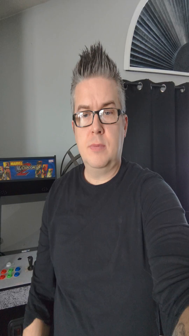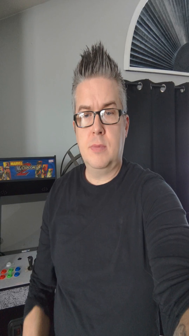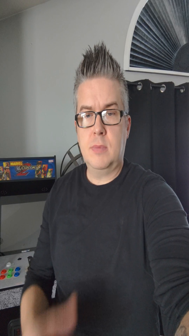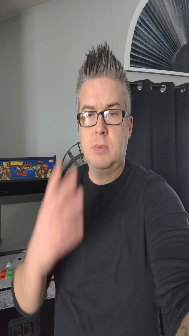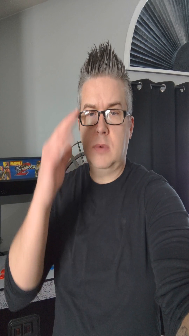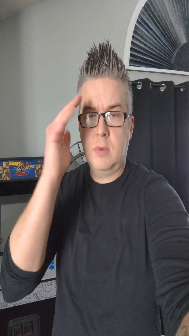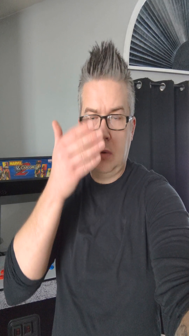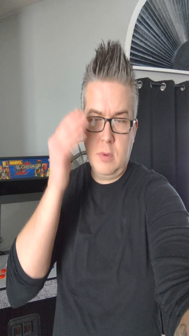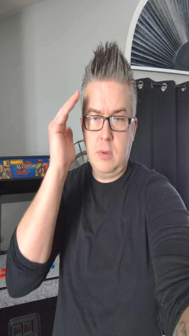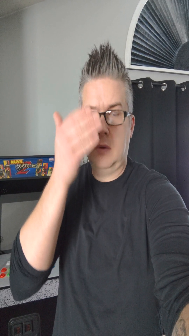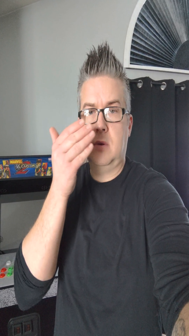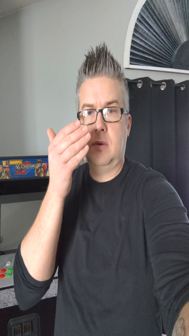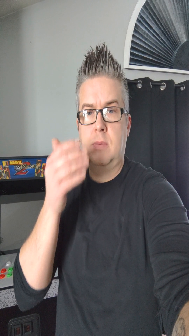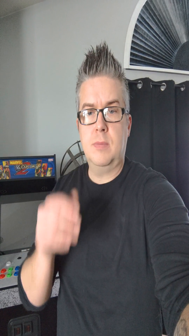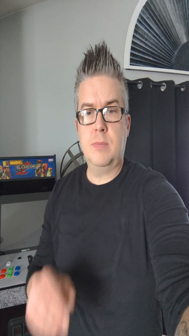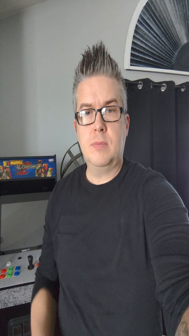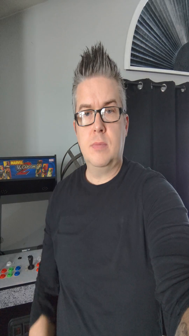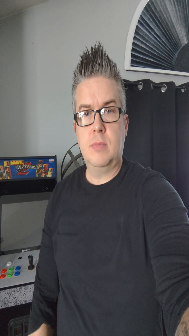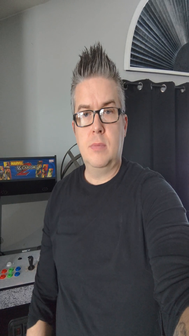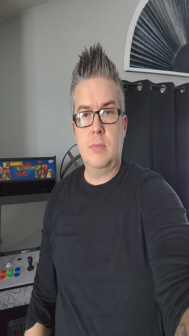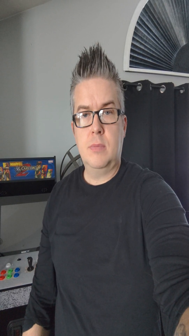sleepy